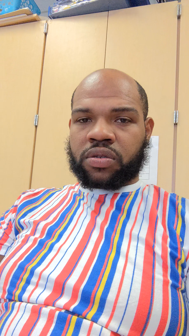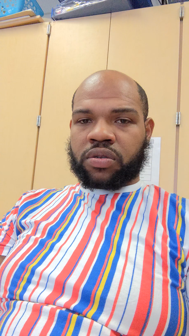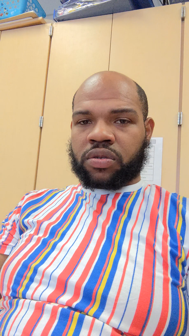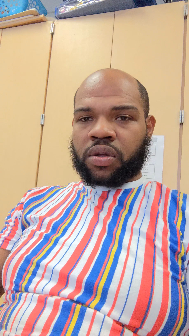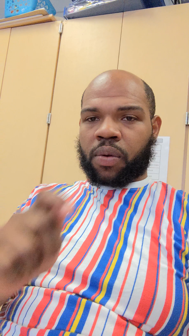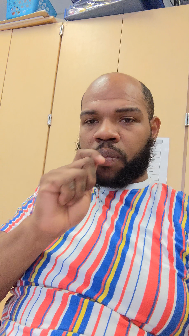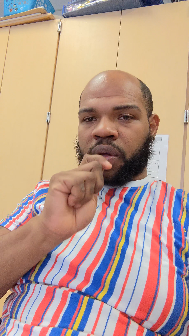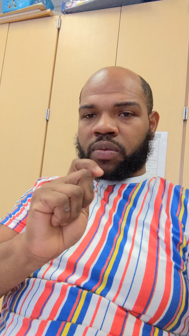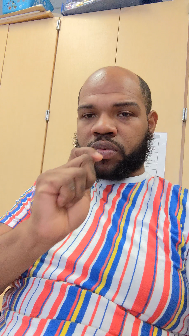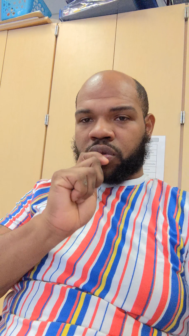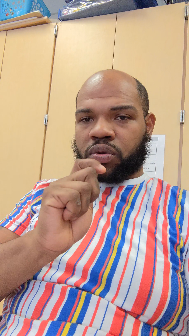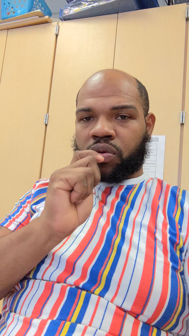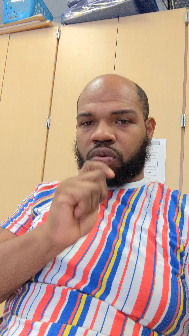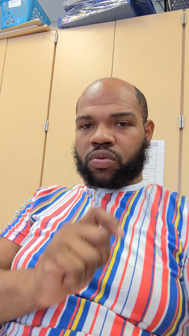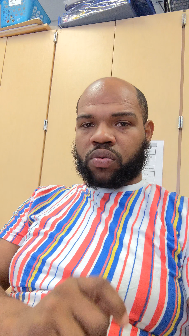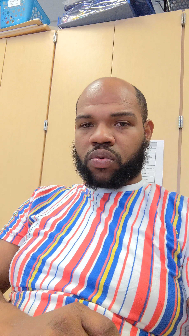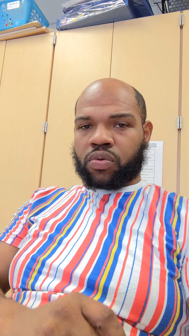popsicle